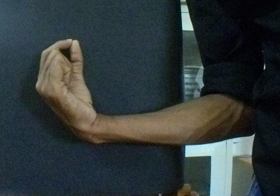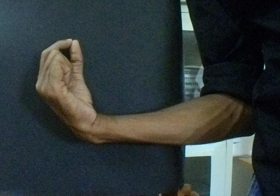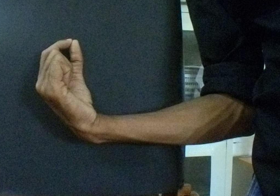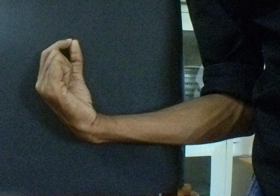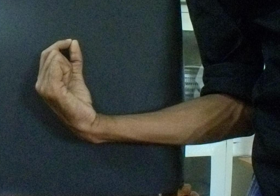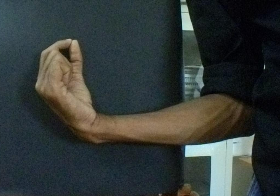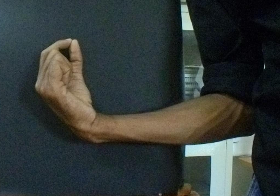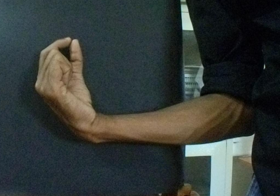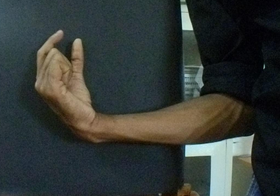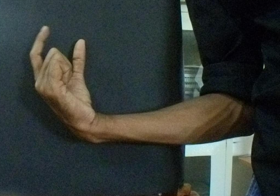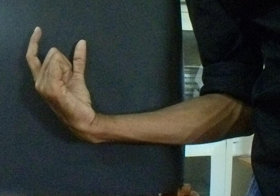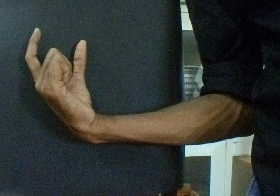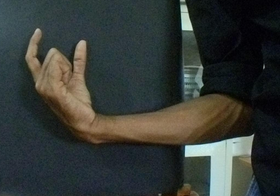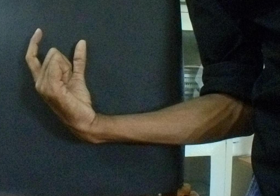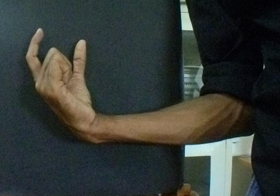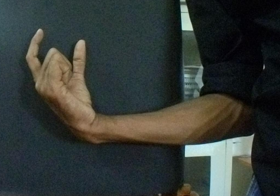thief